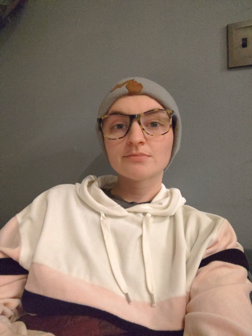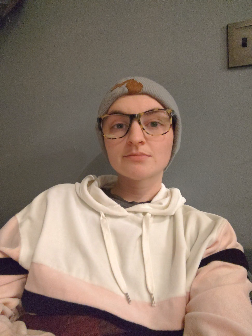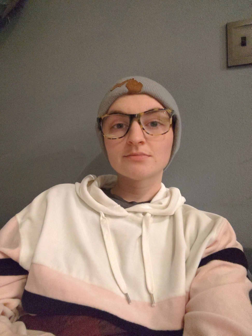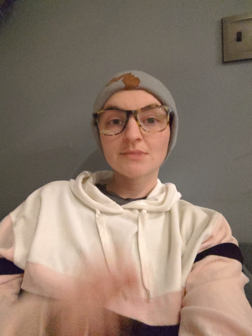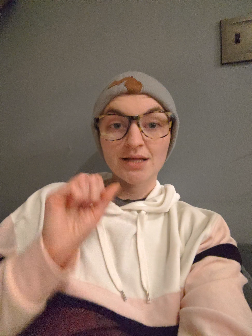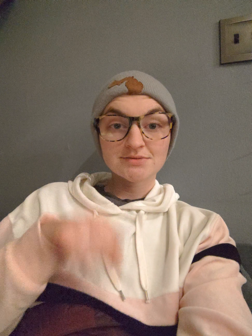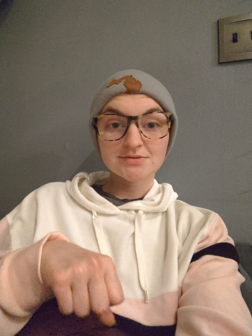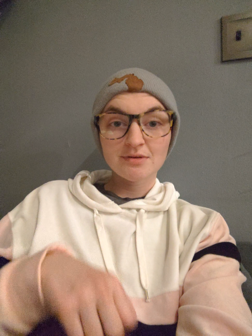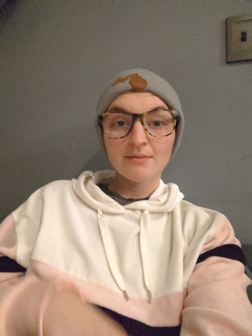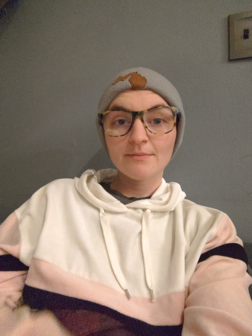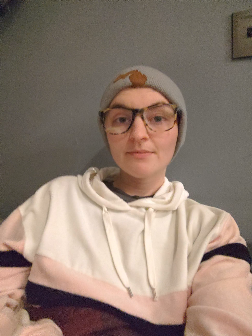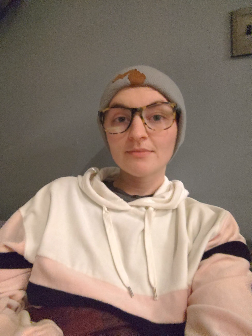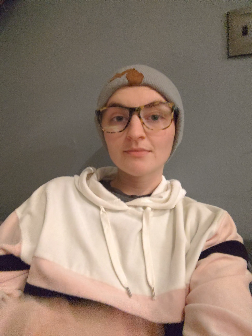can